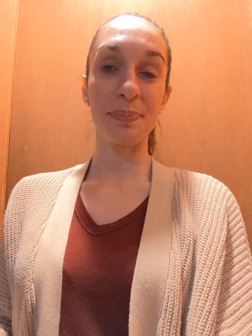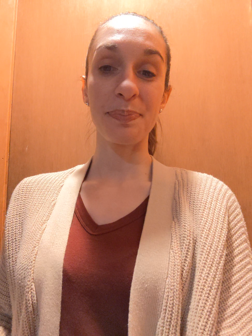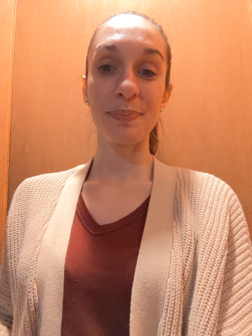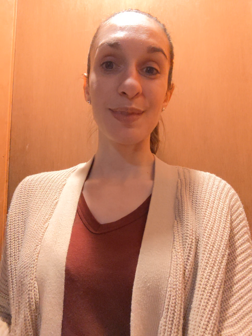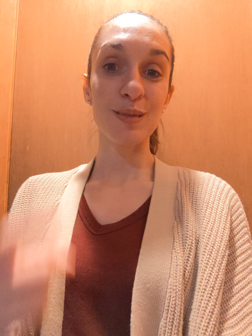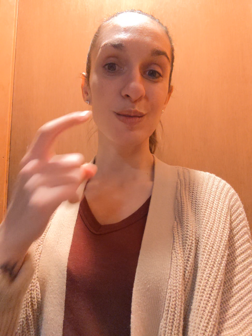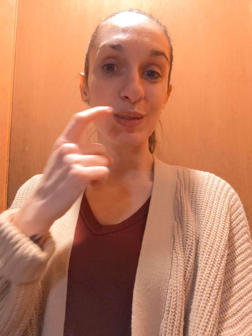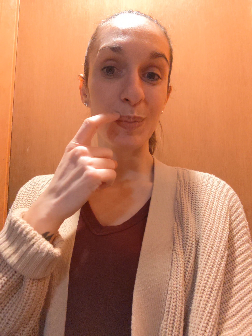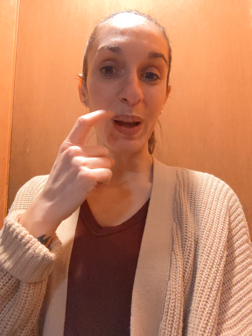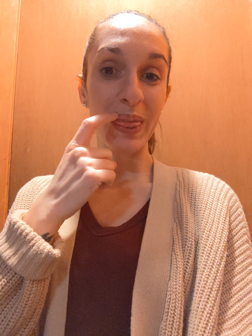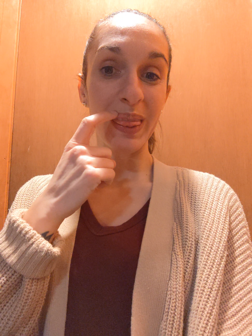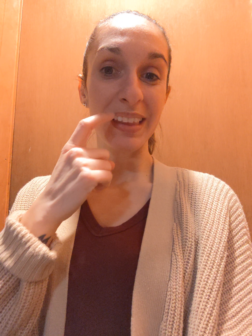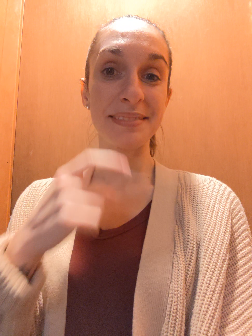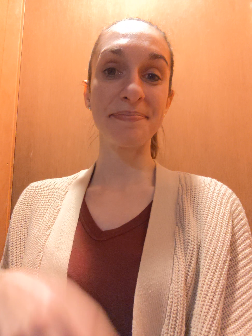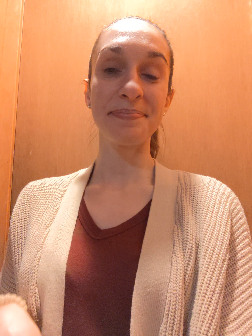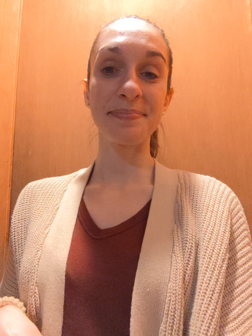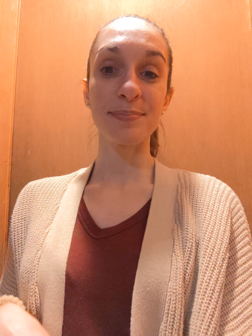tooth